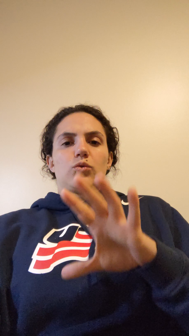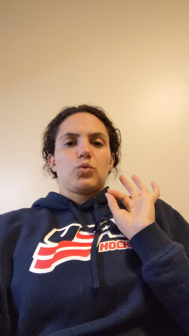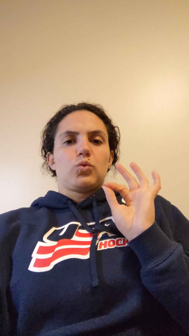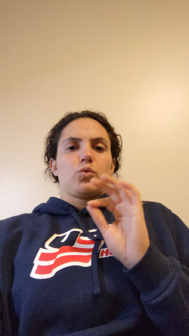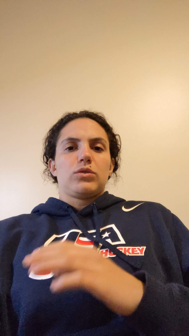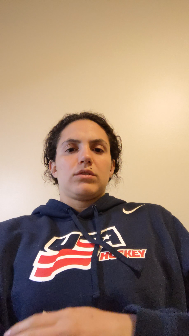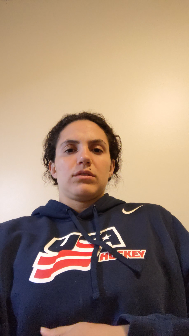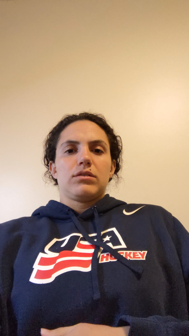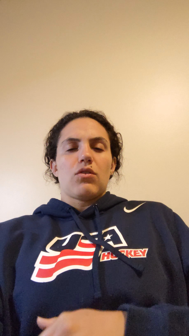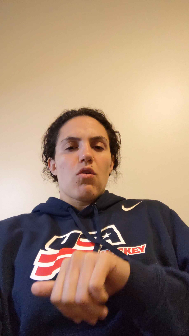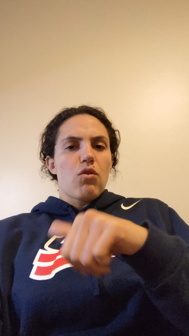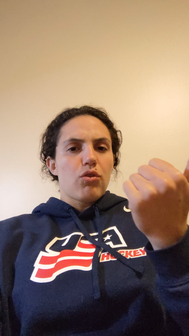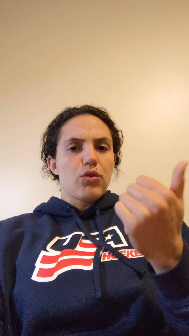other